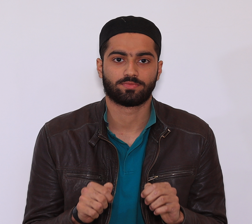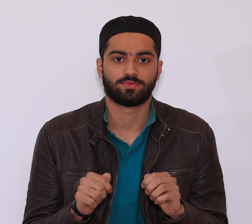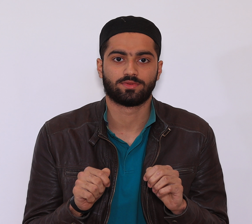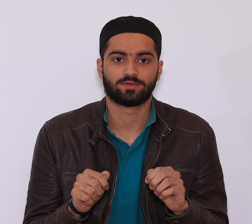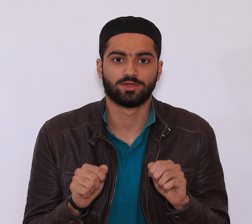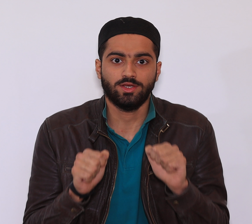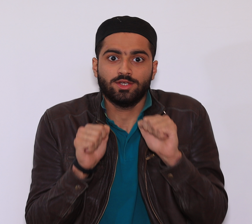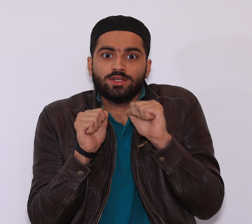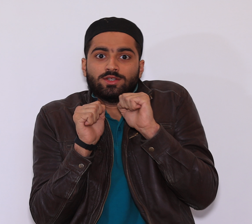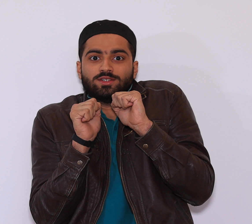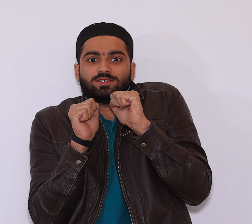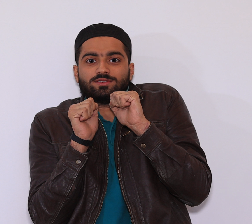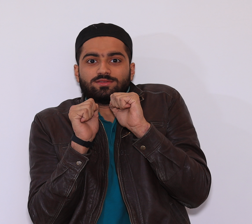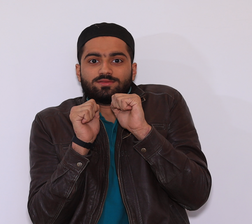scared